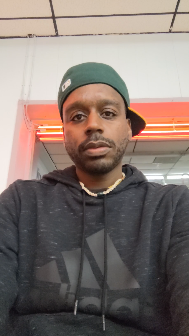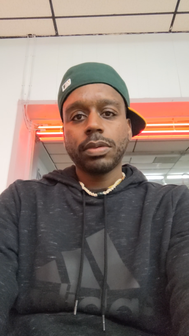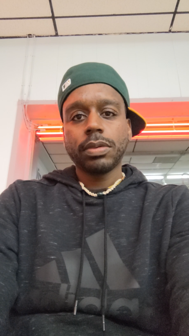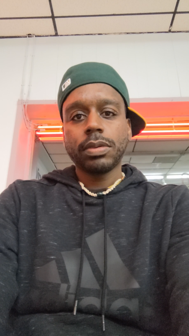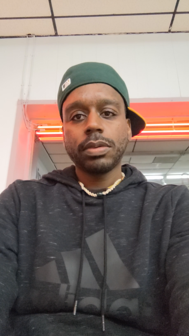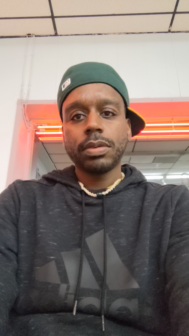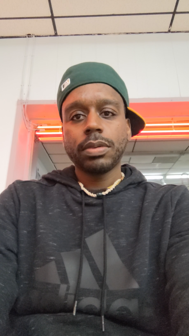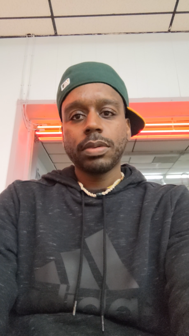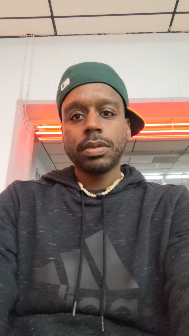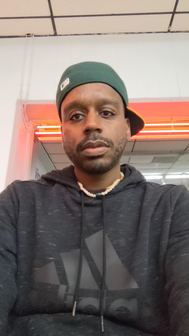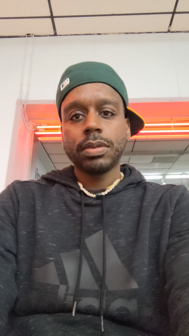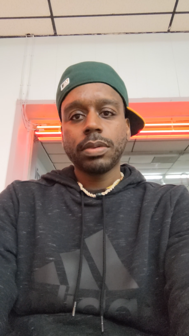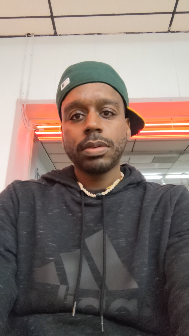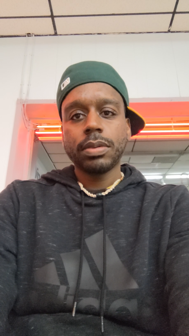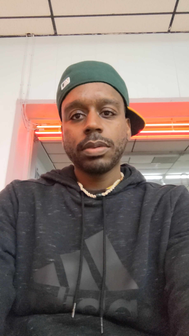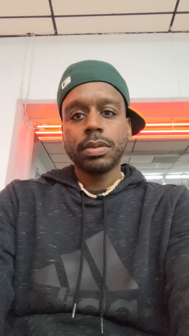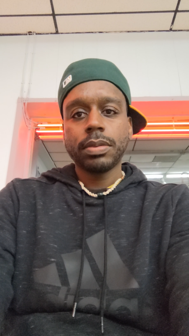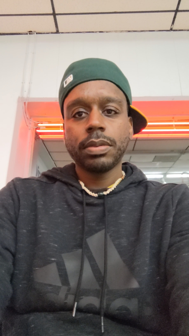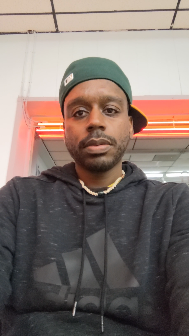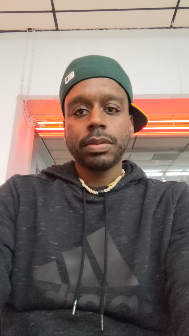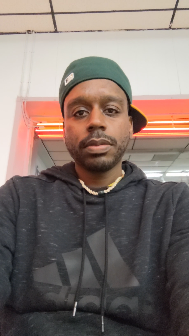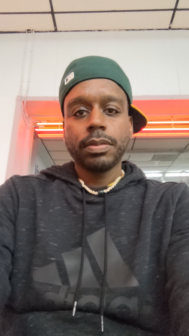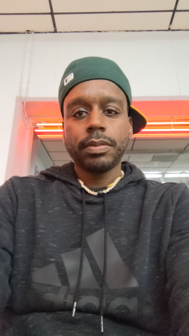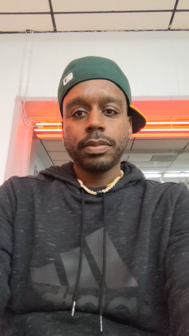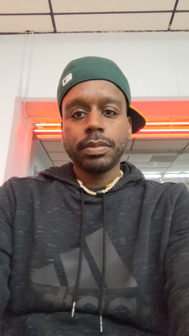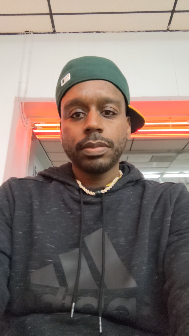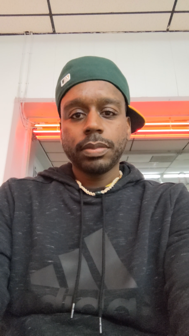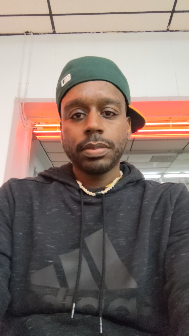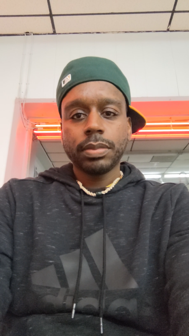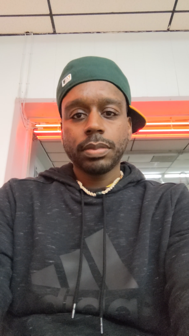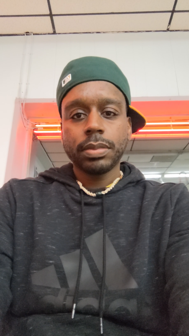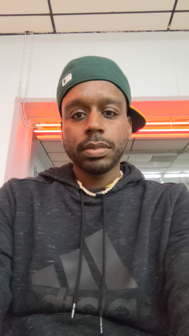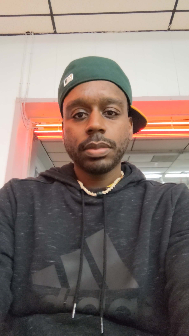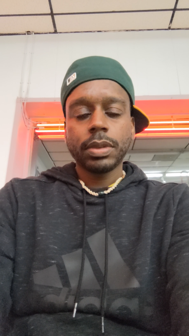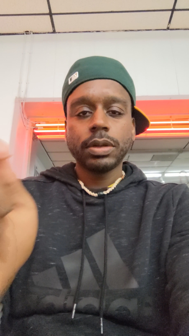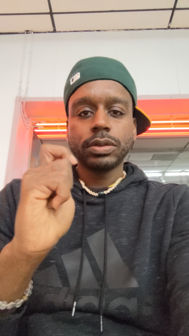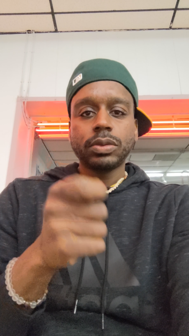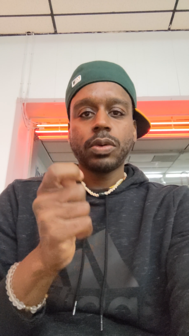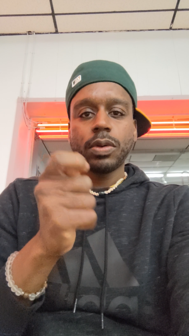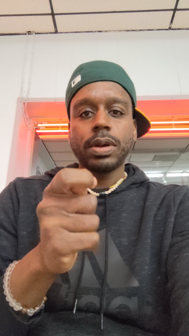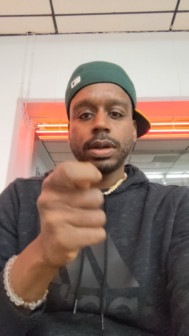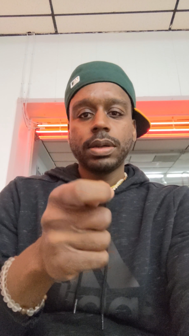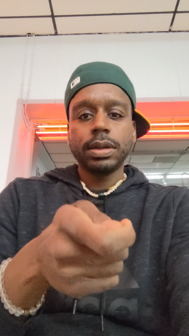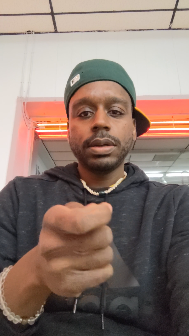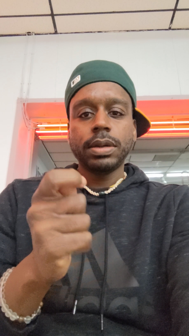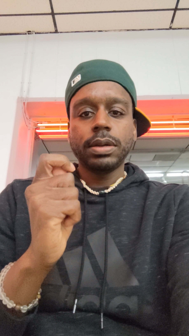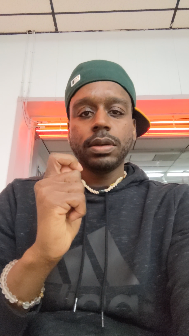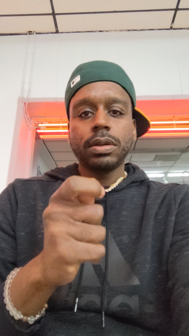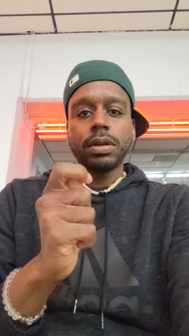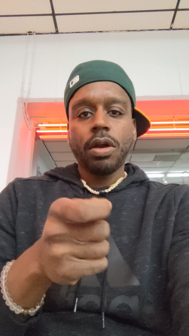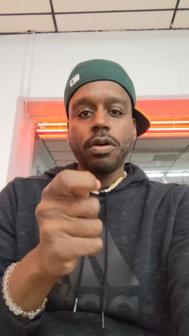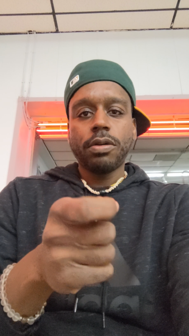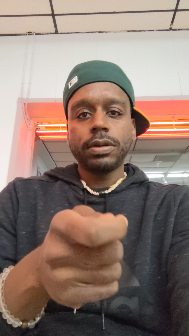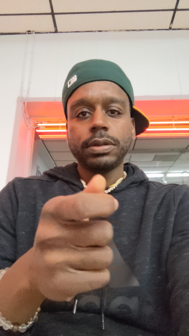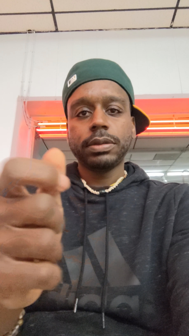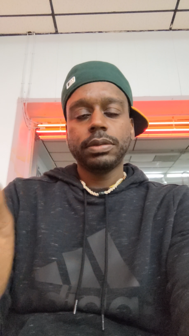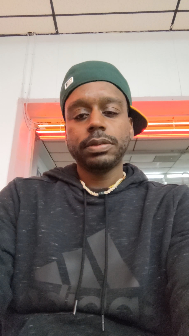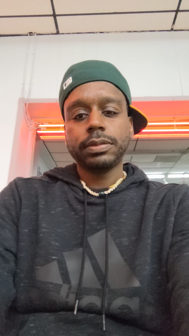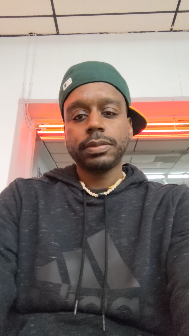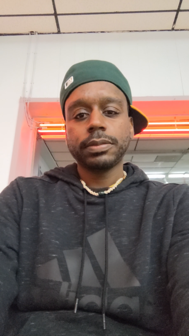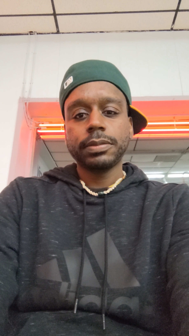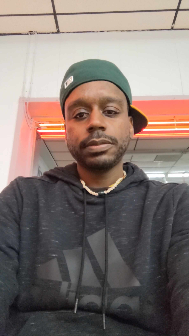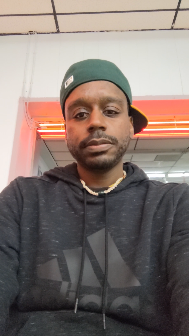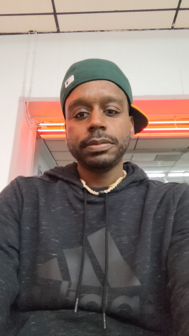cart